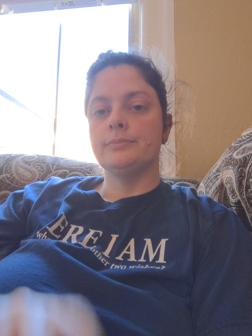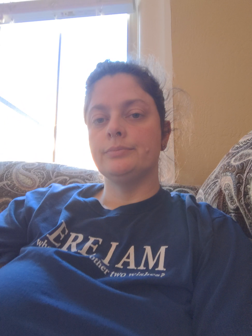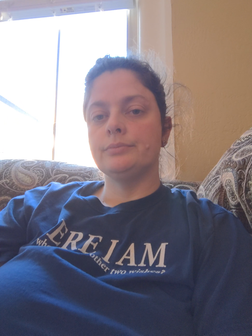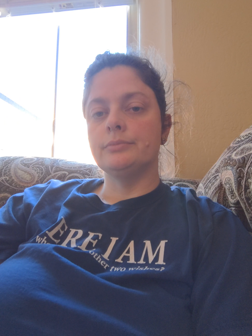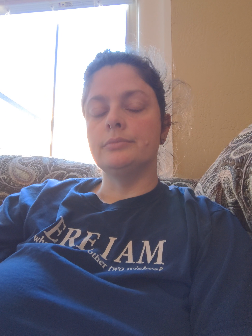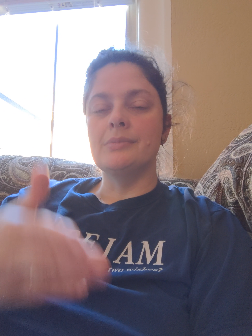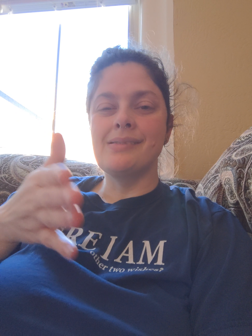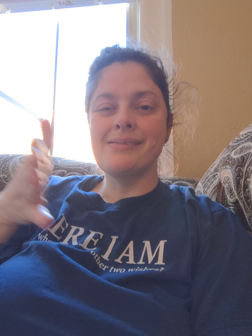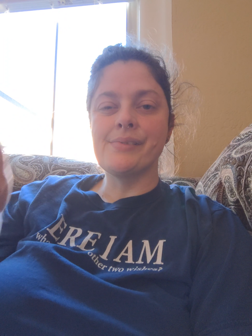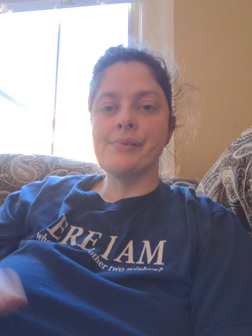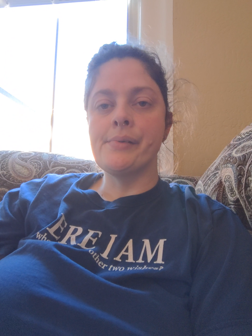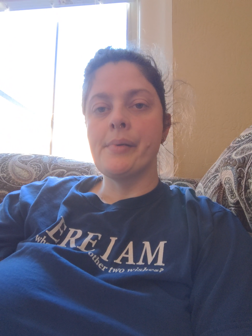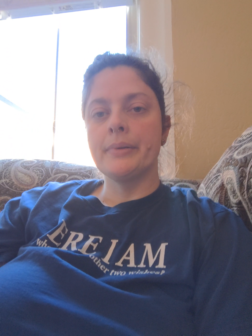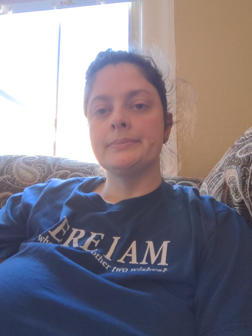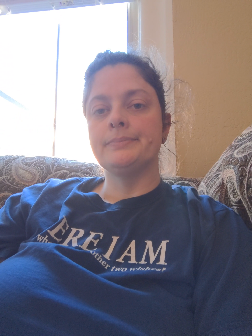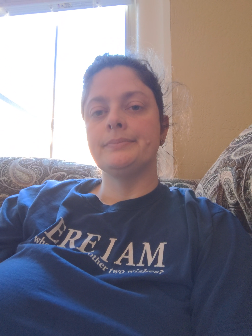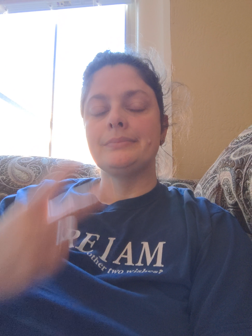beside